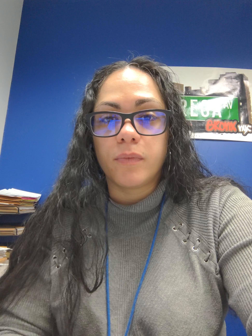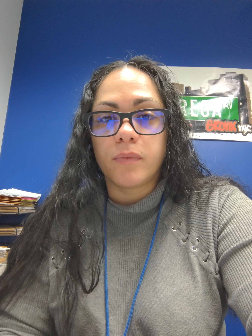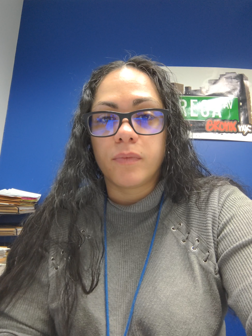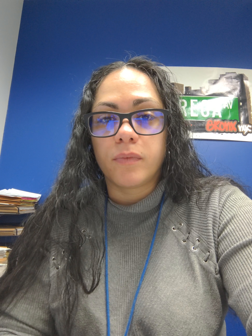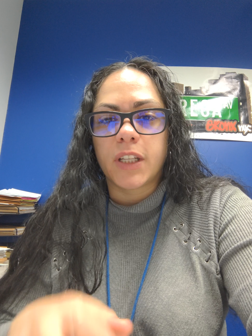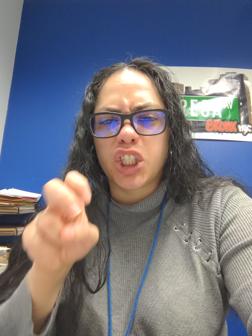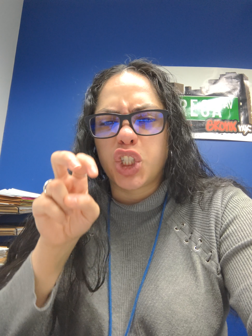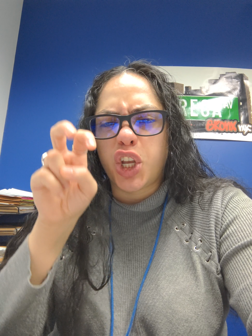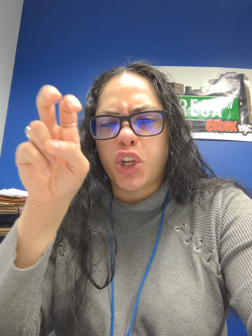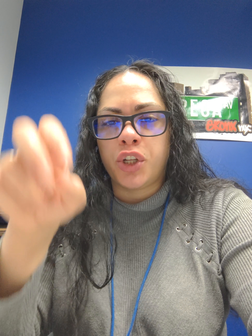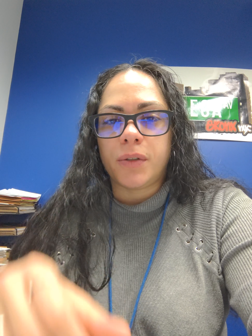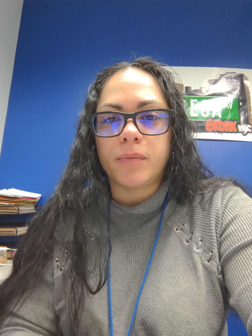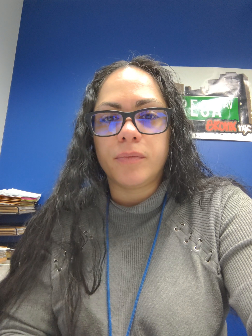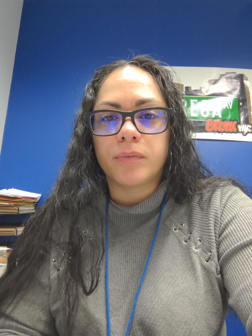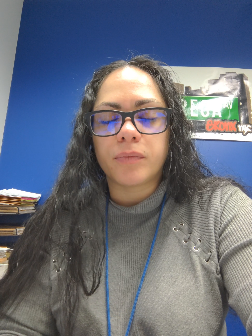stairs